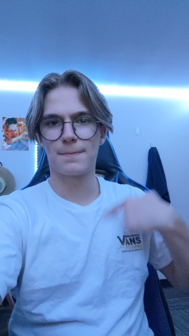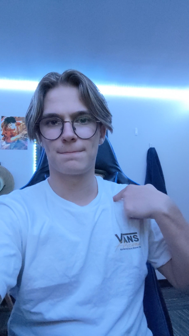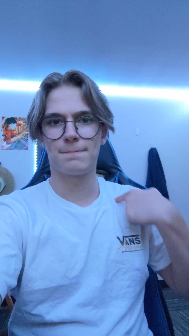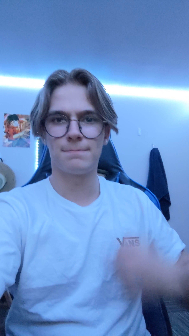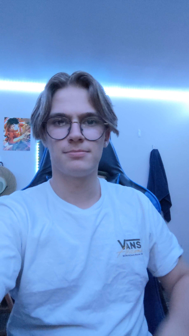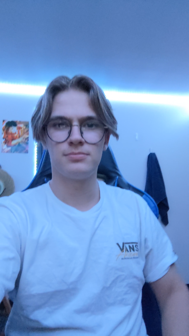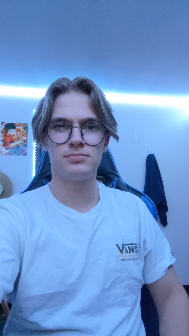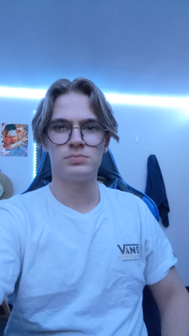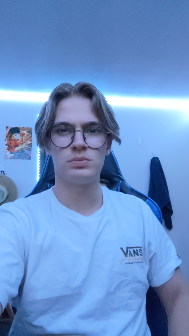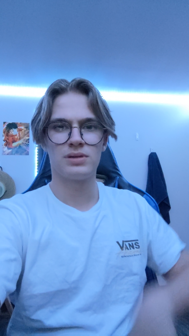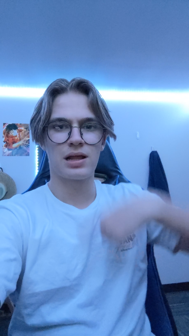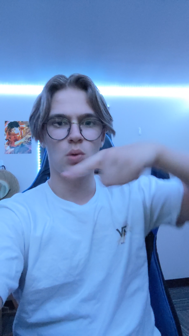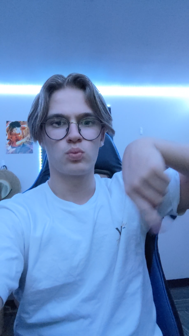around